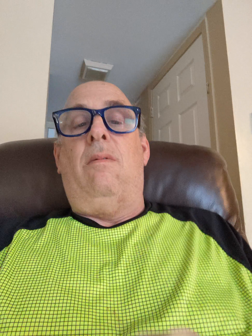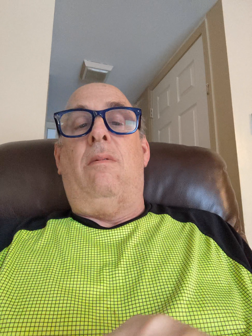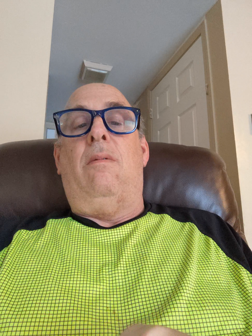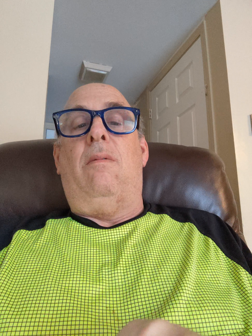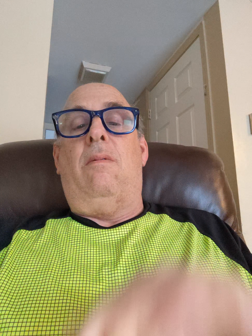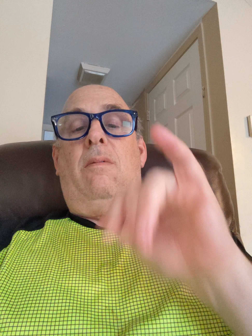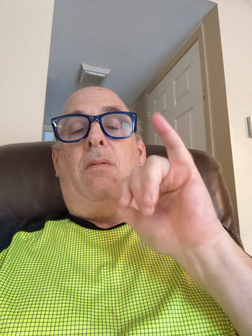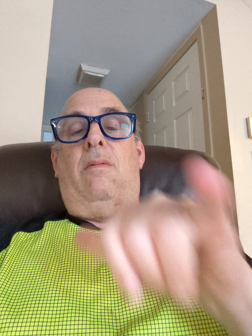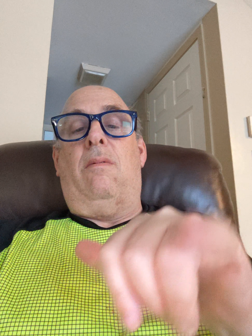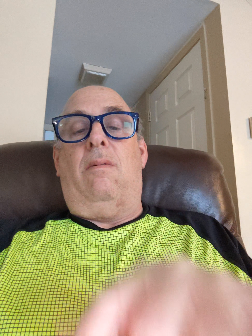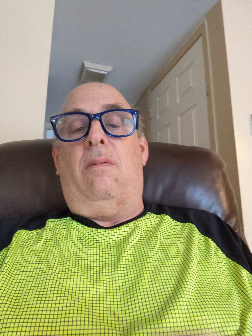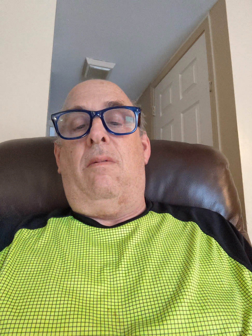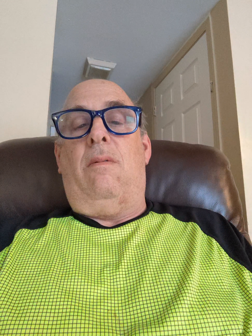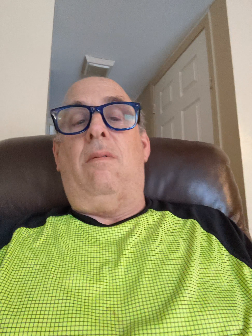that